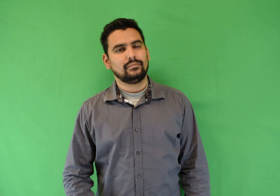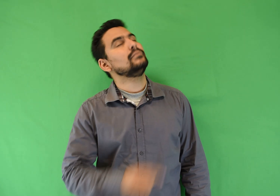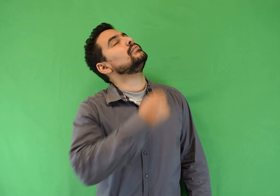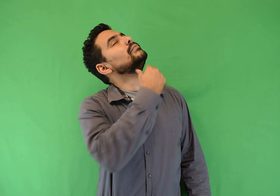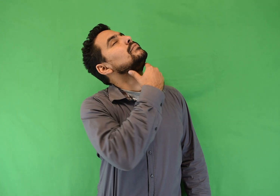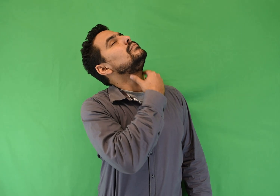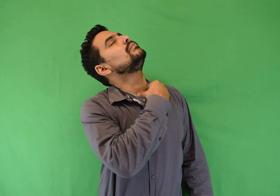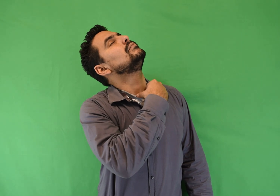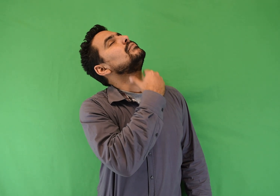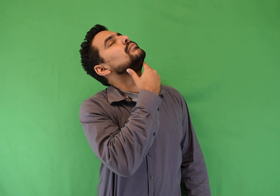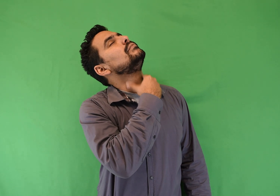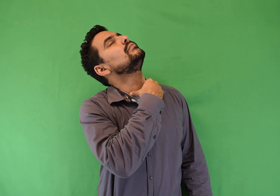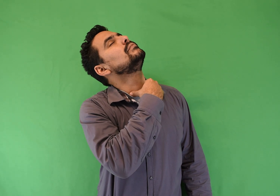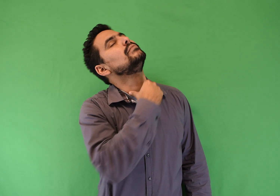garganta